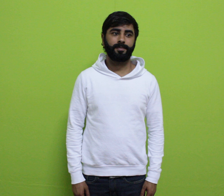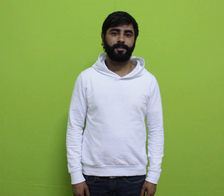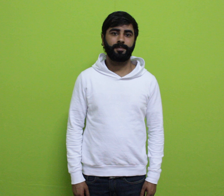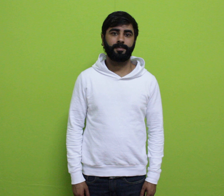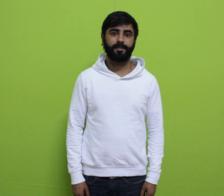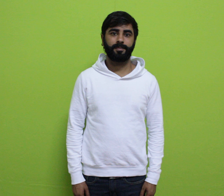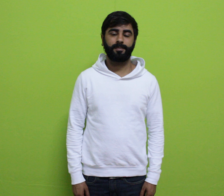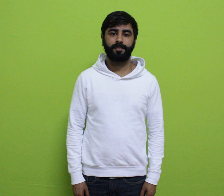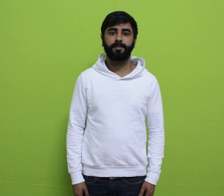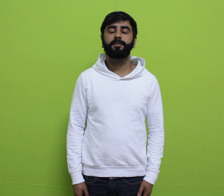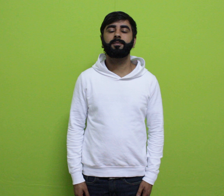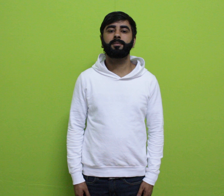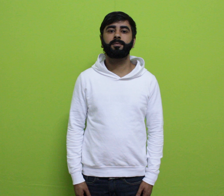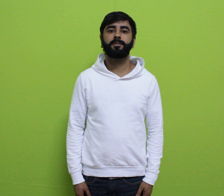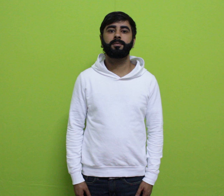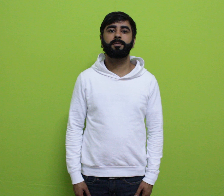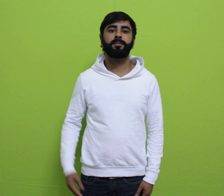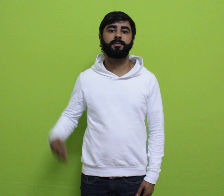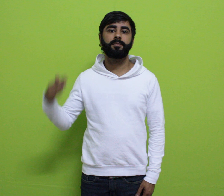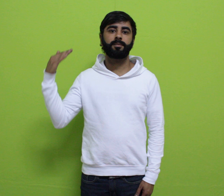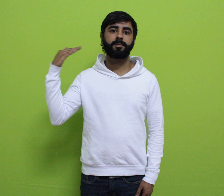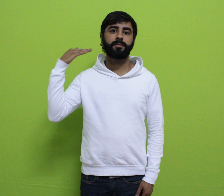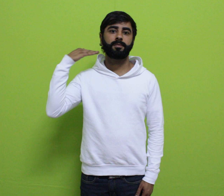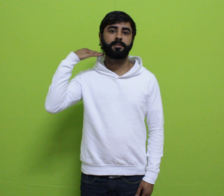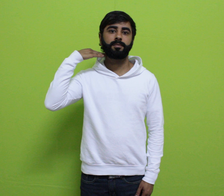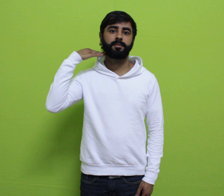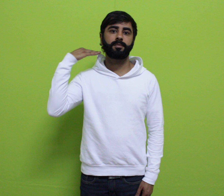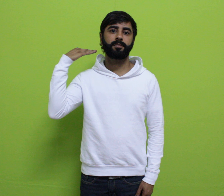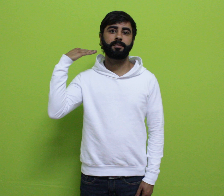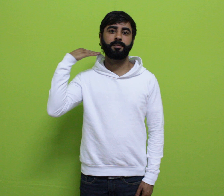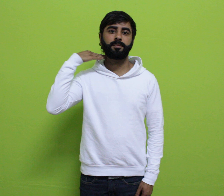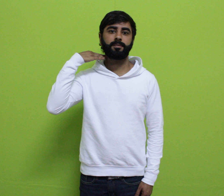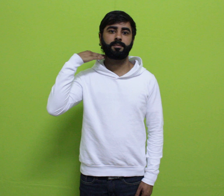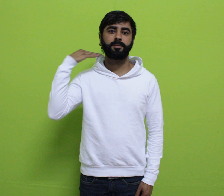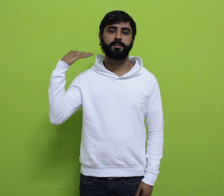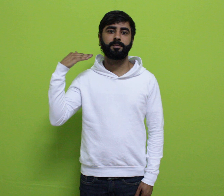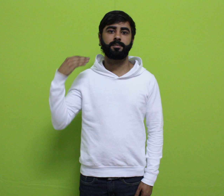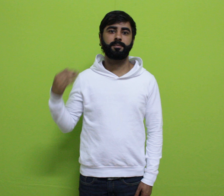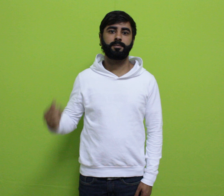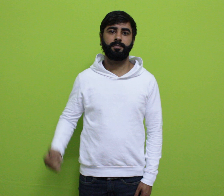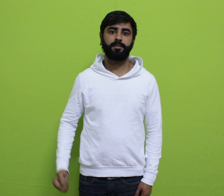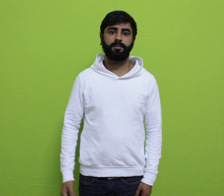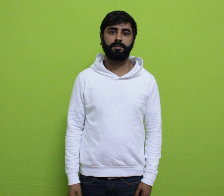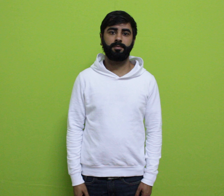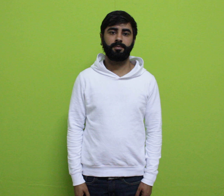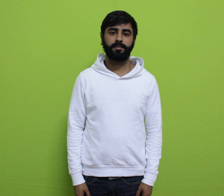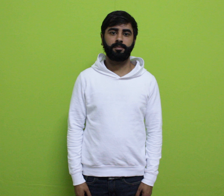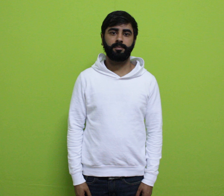banco